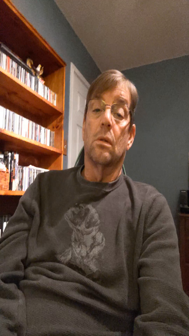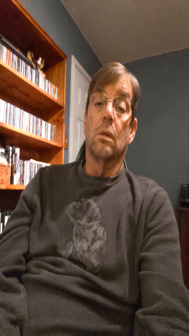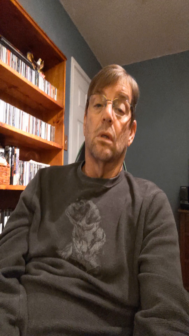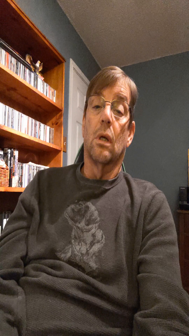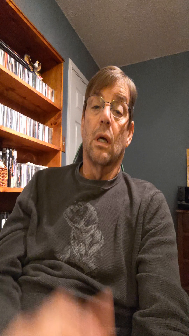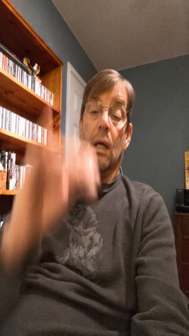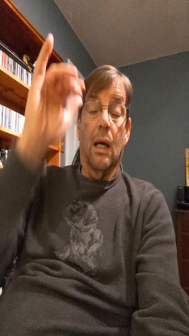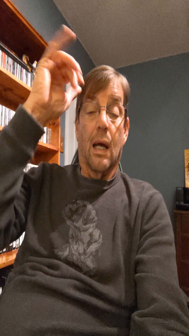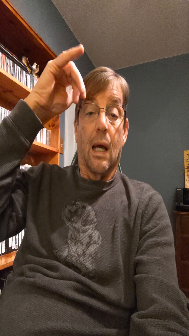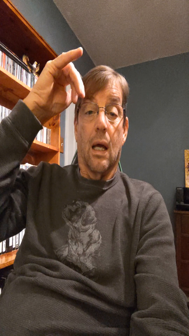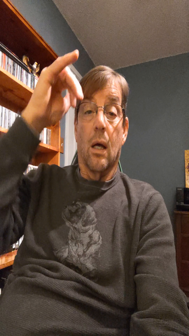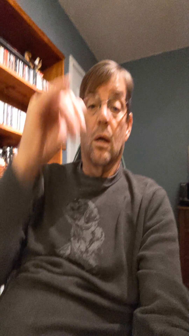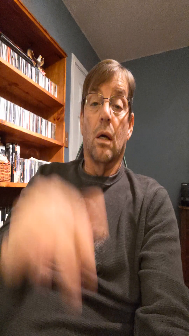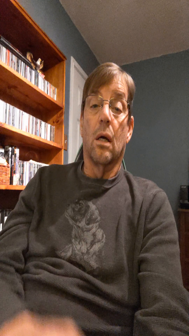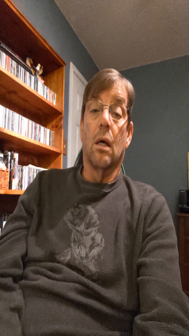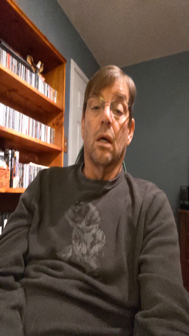cow